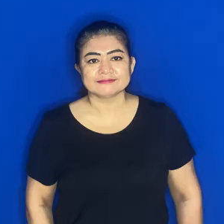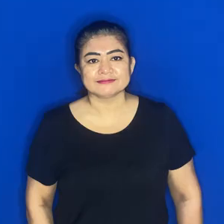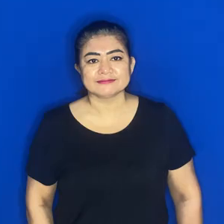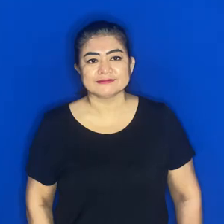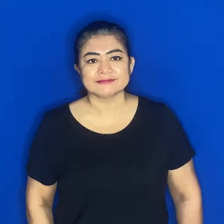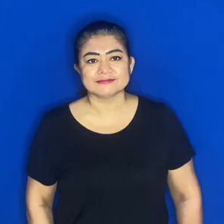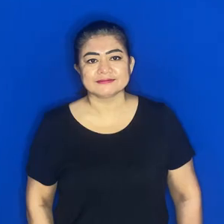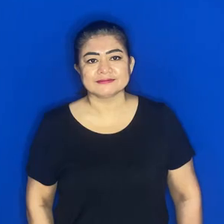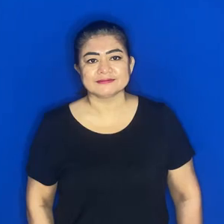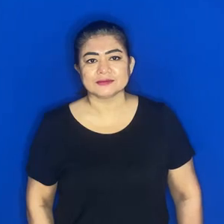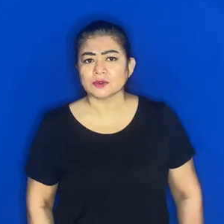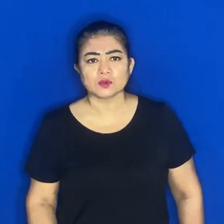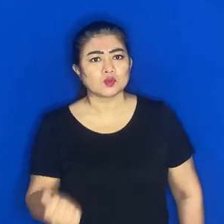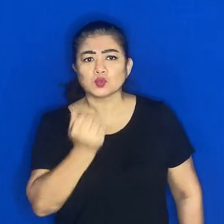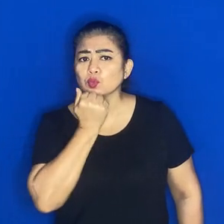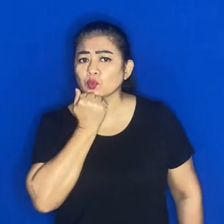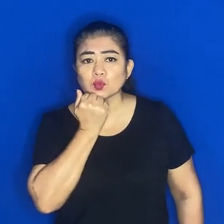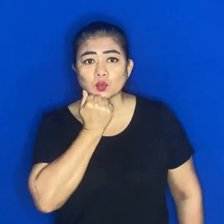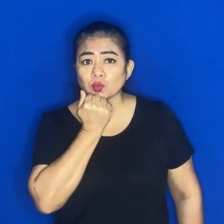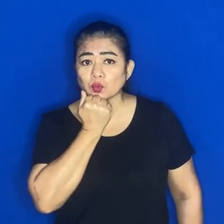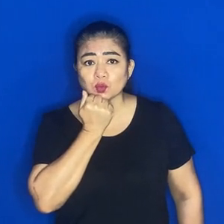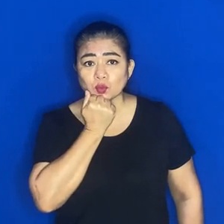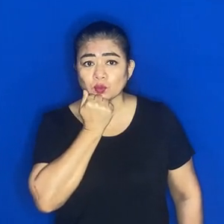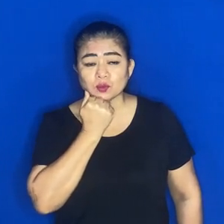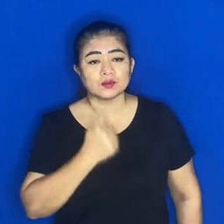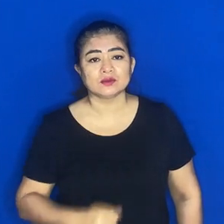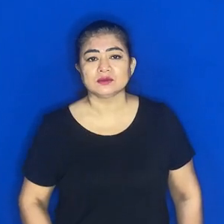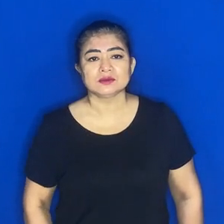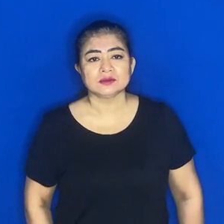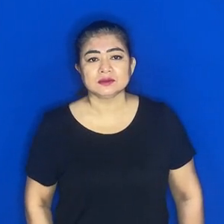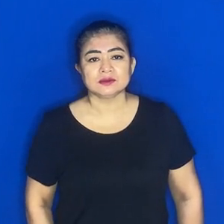wrong